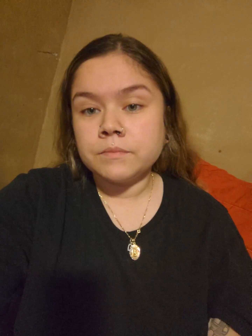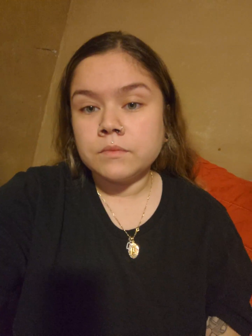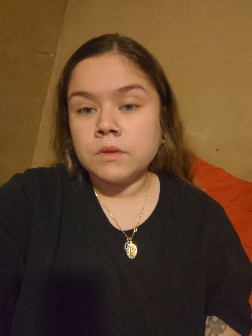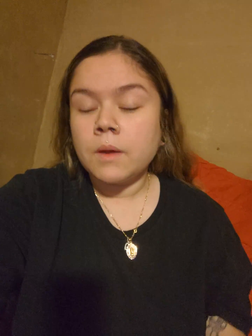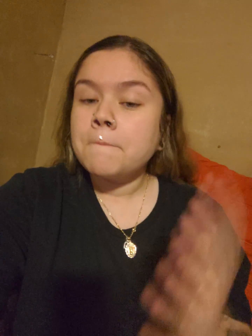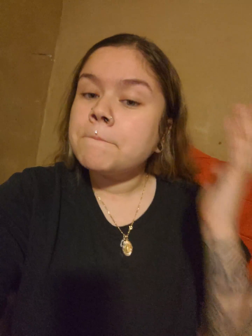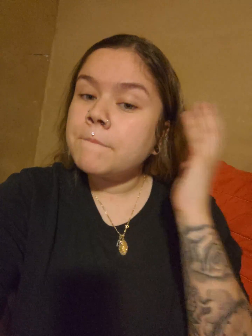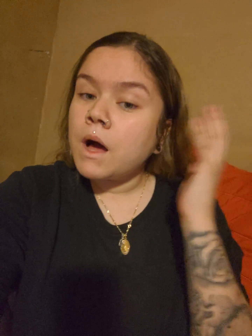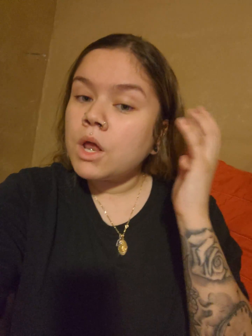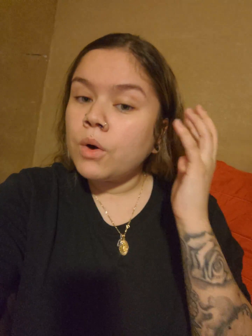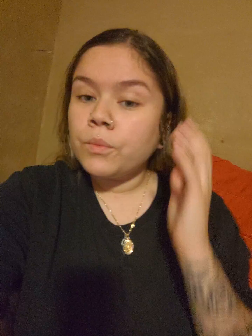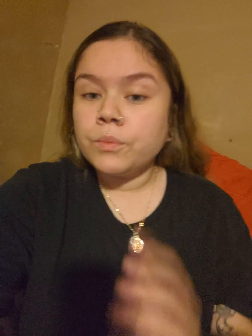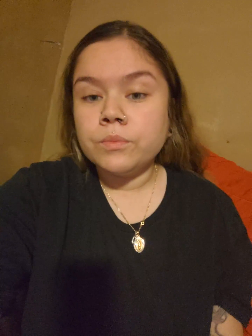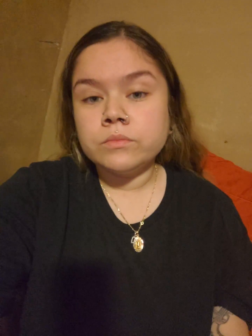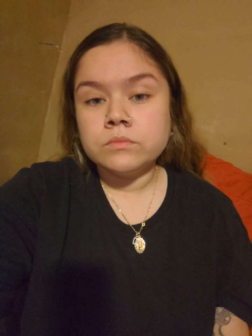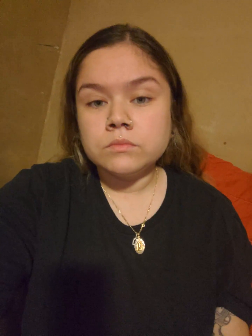pillow